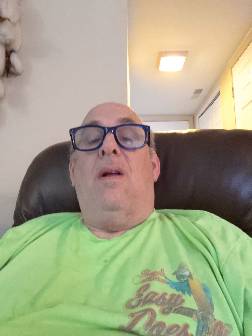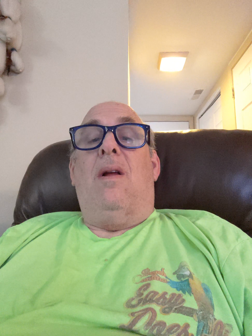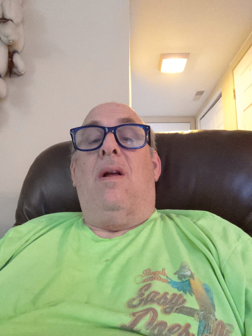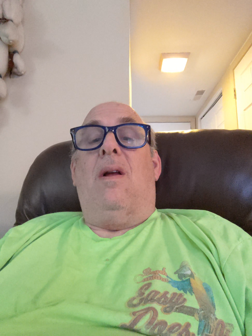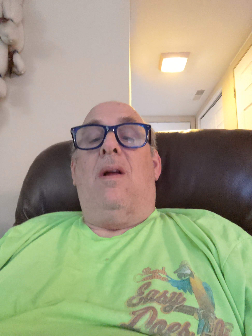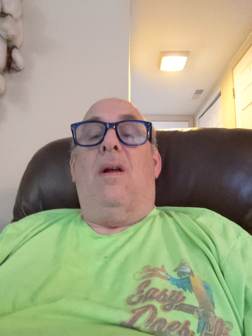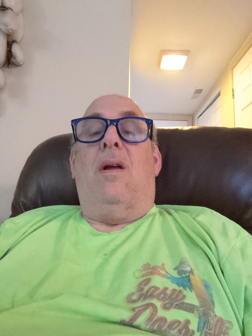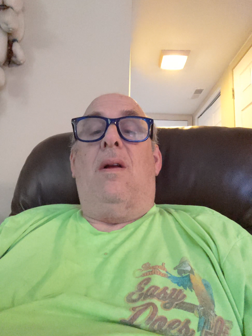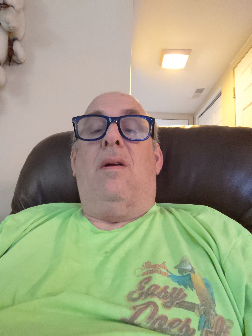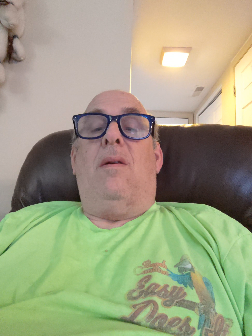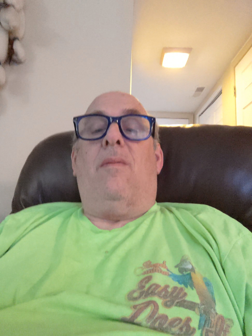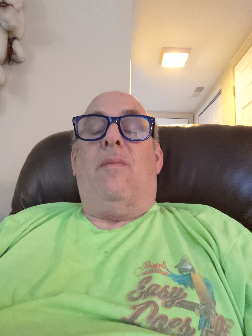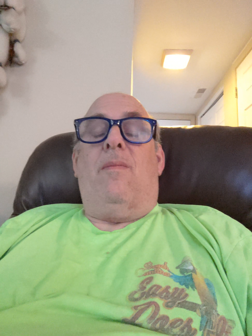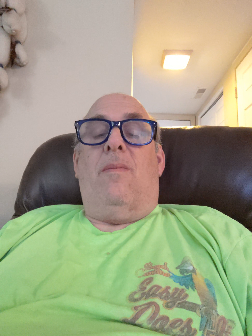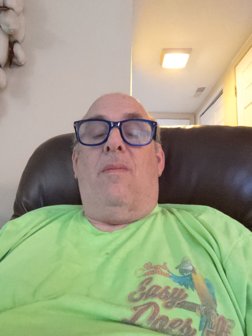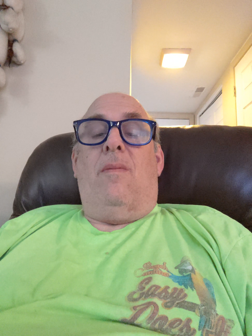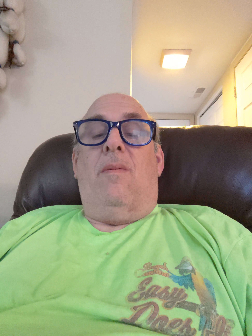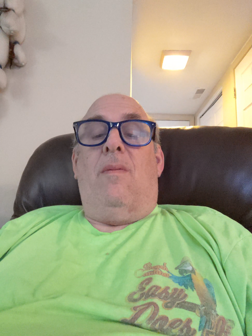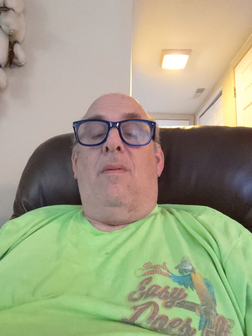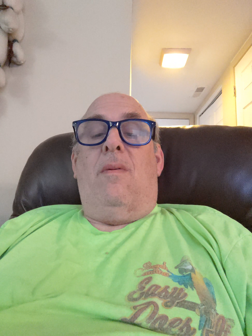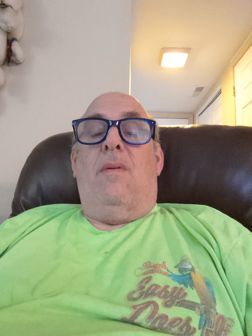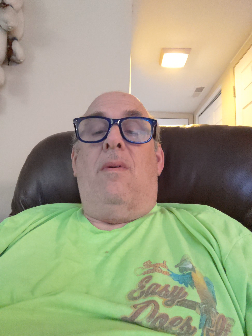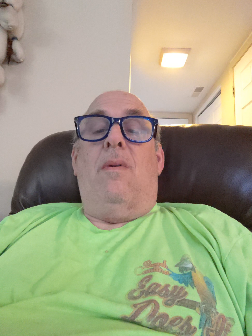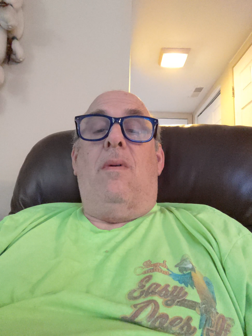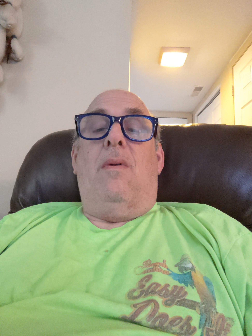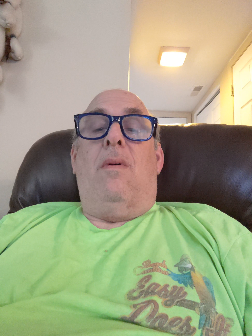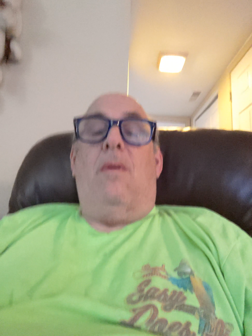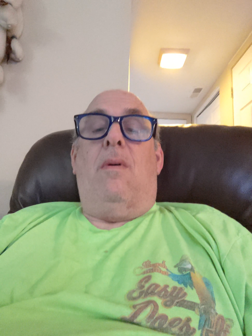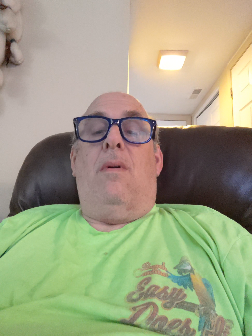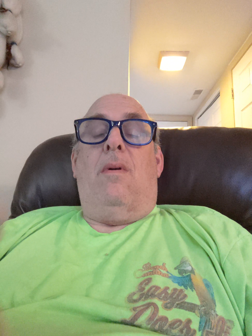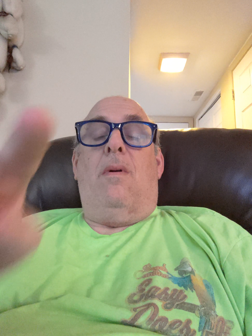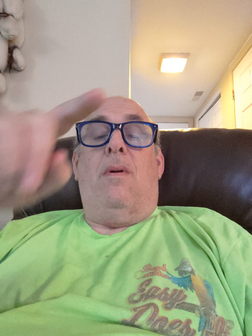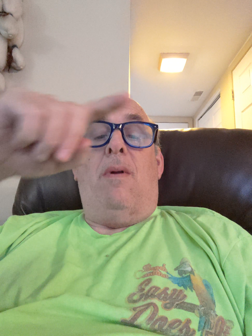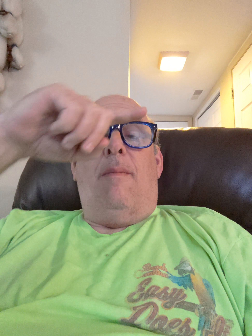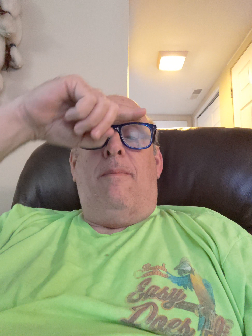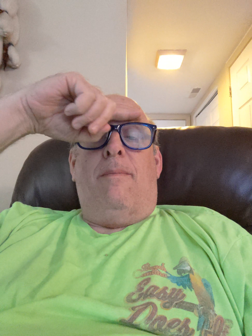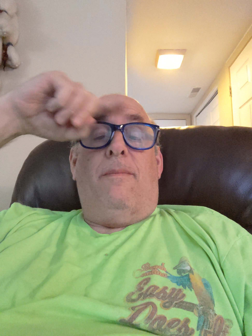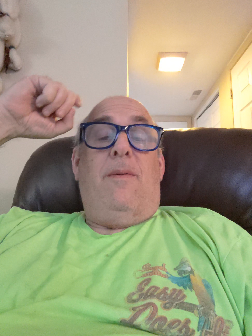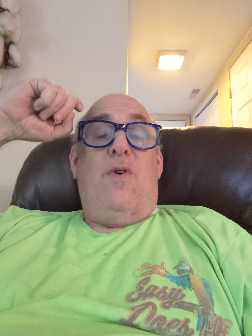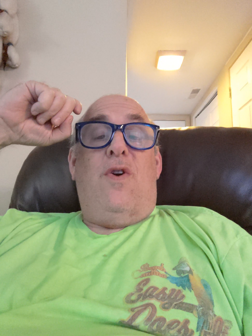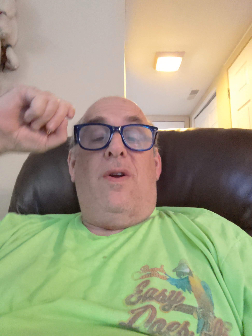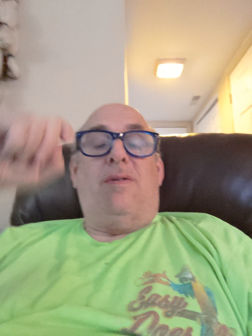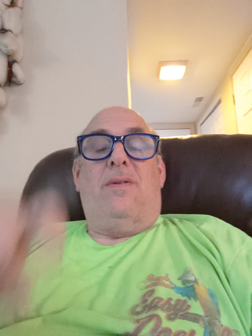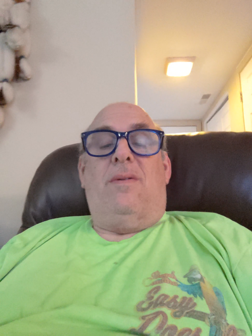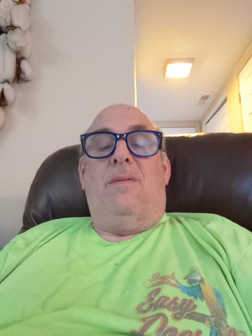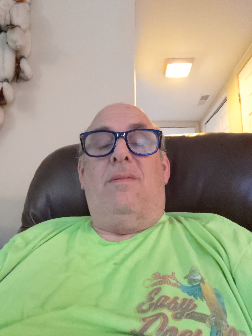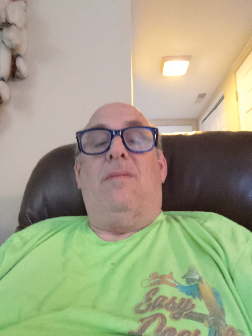because